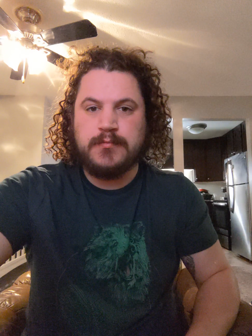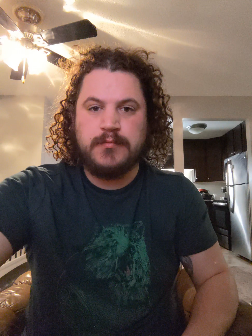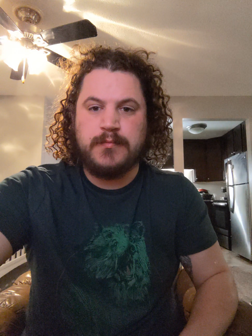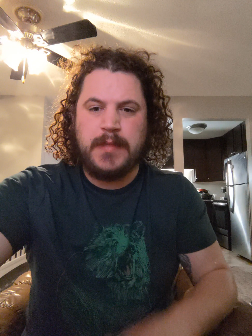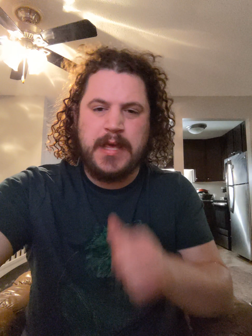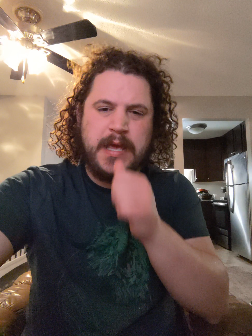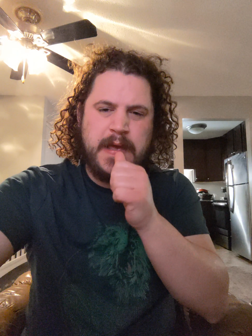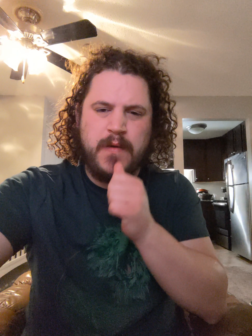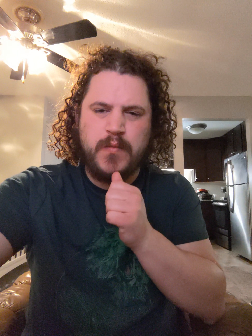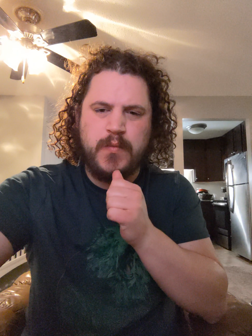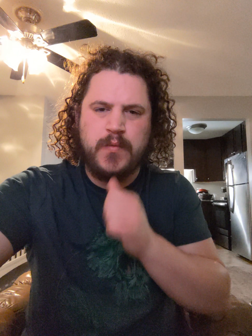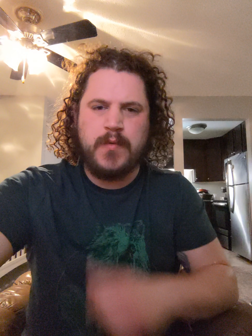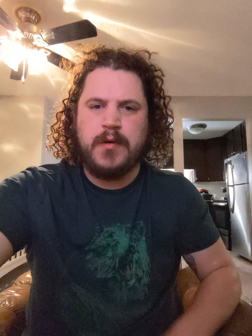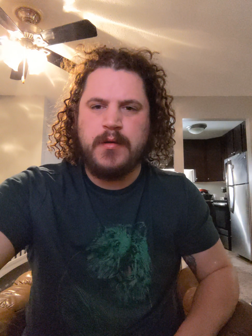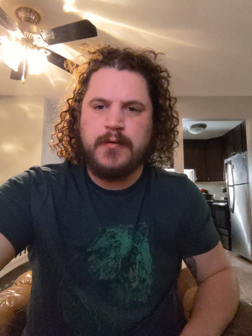owie